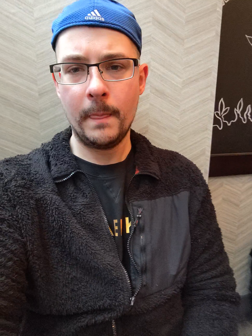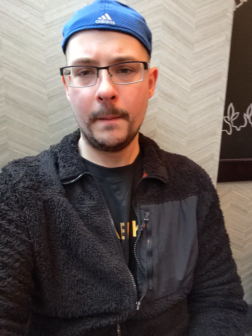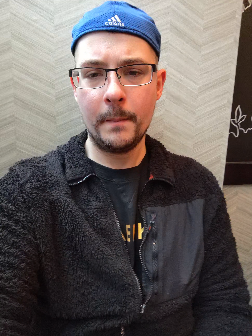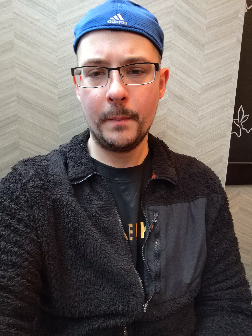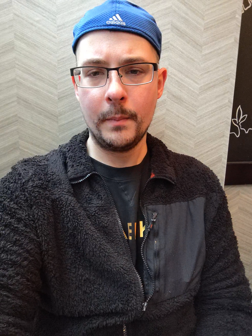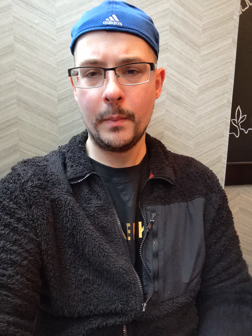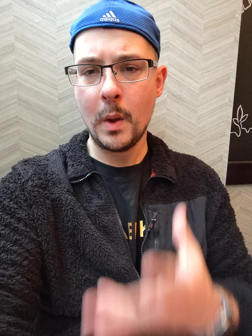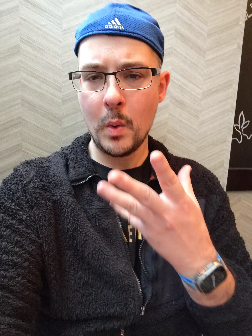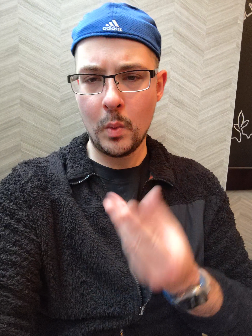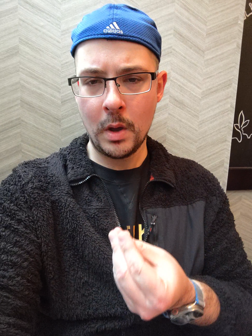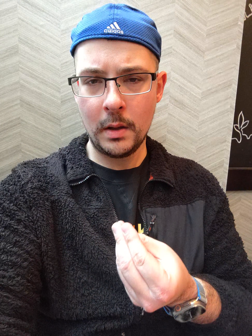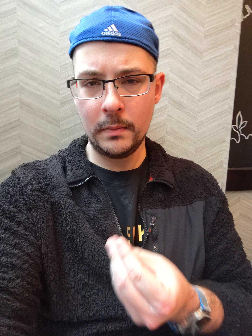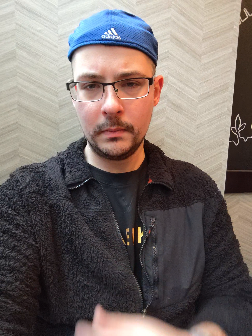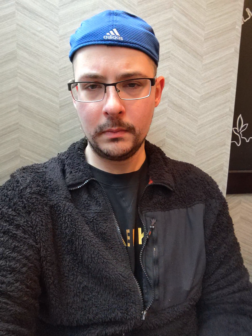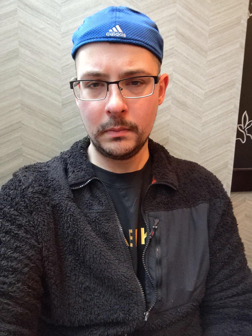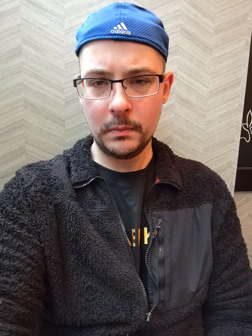wet